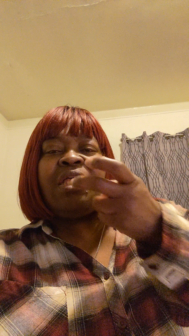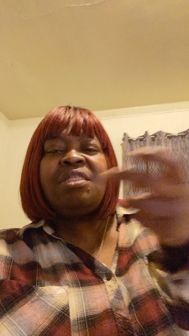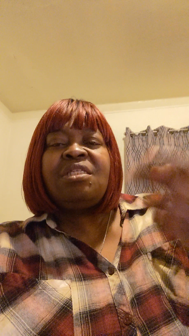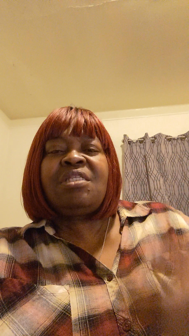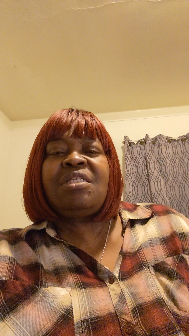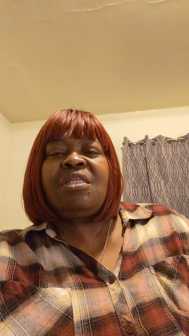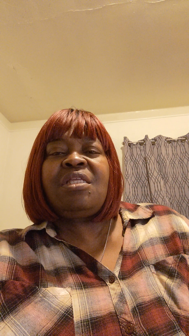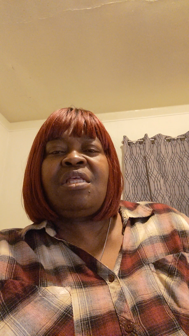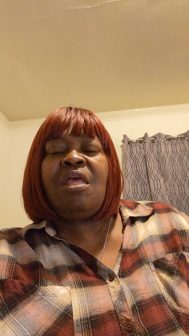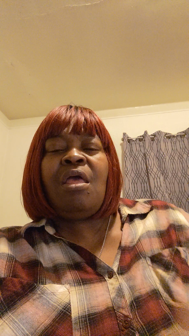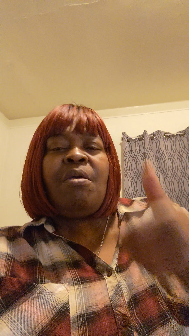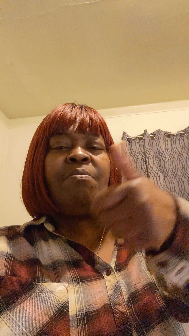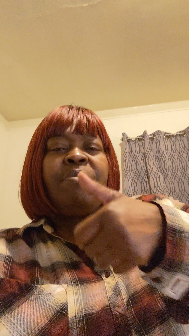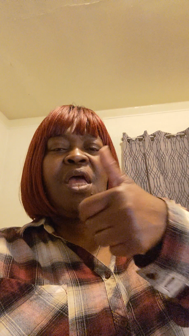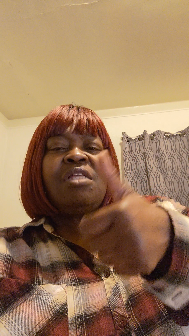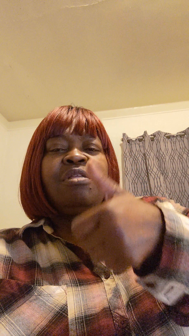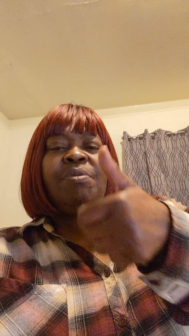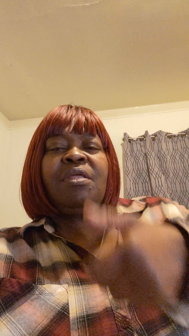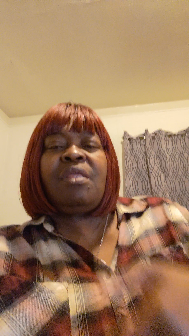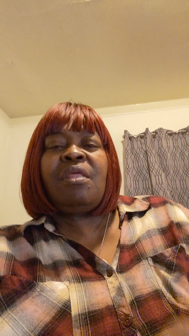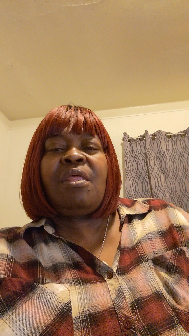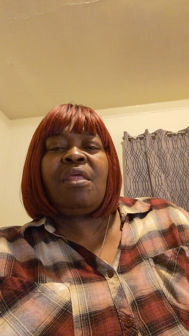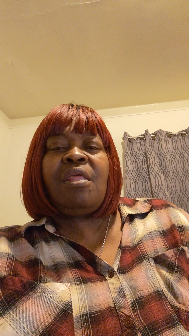basement